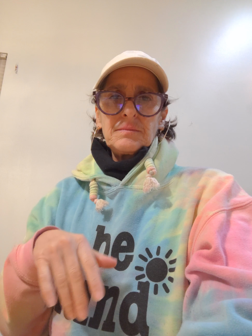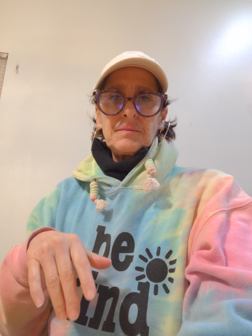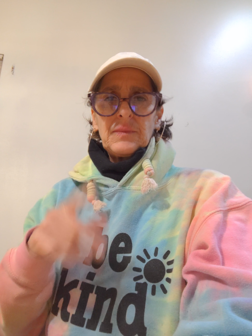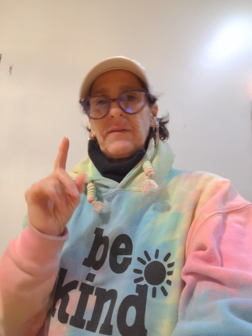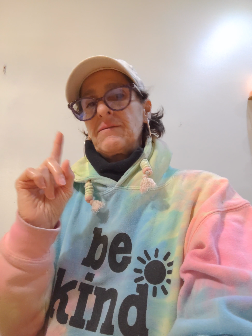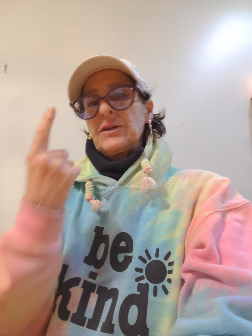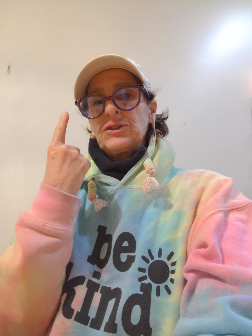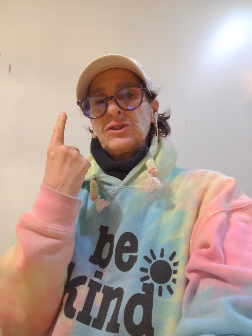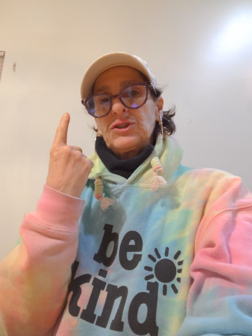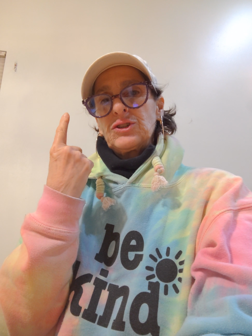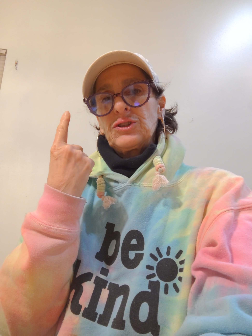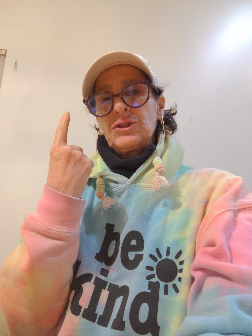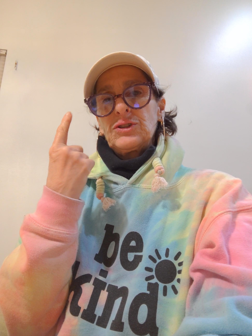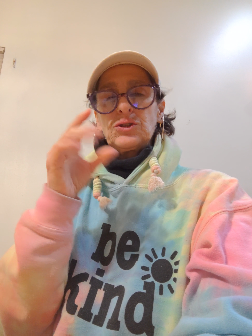first